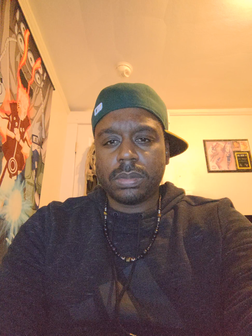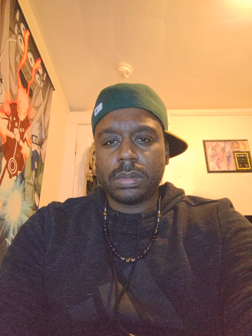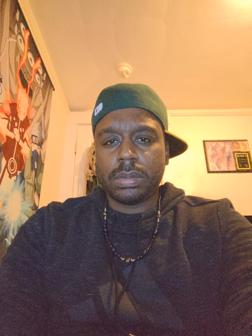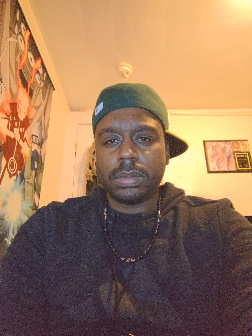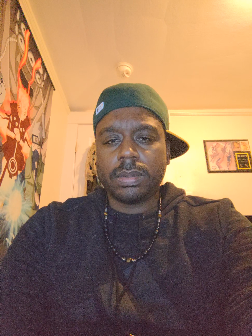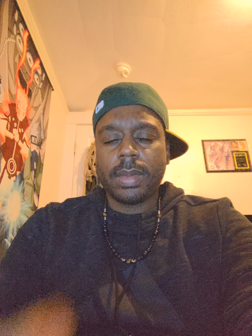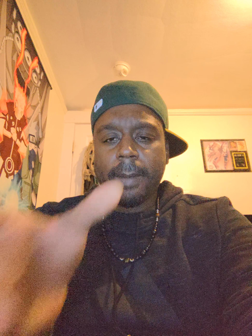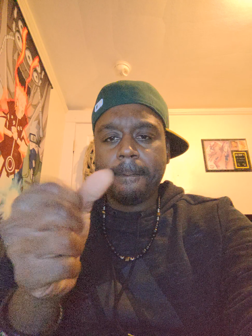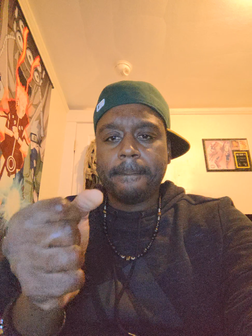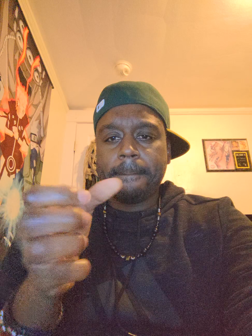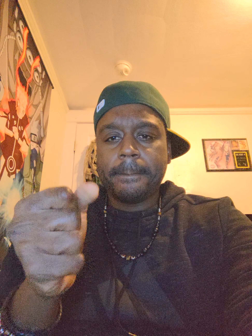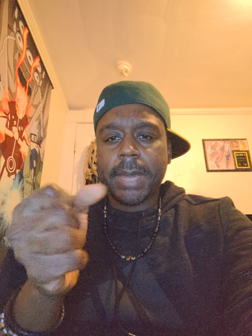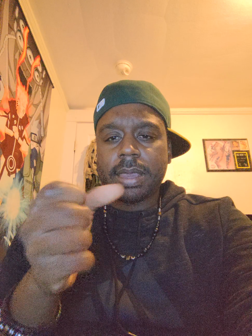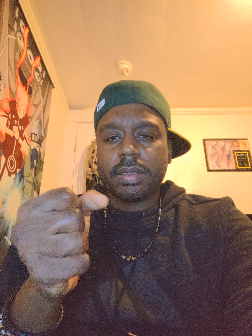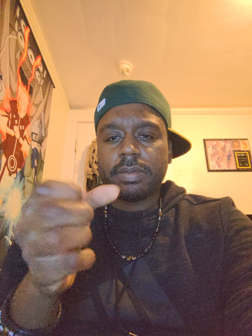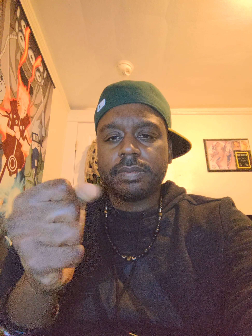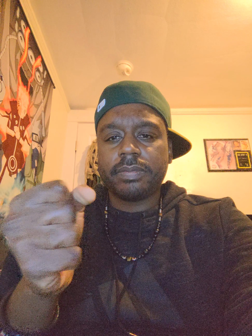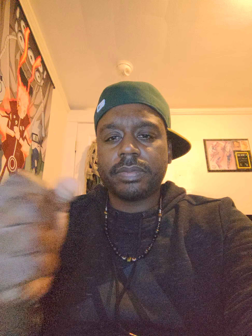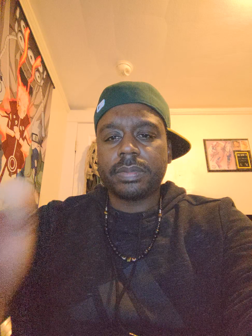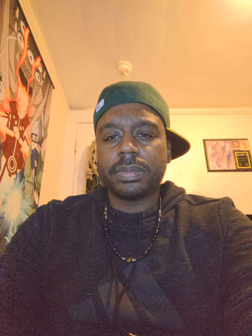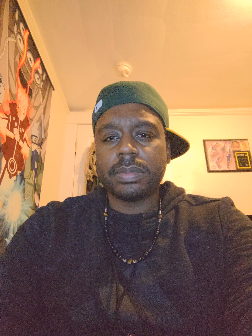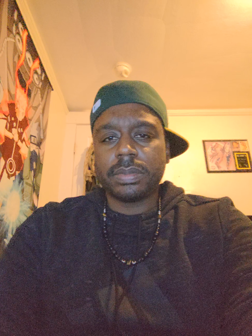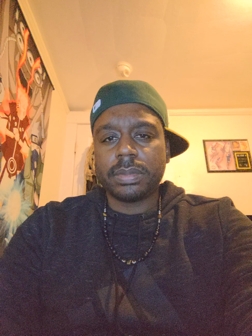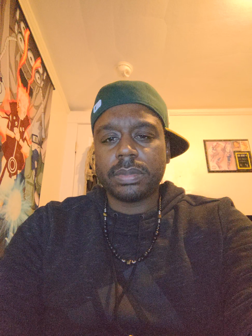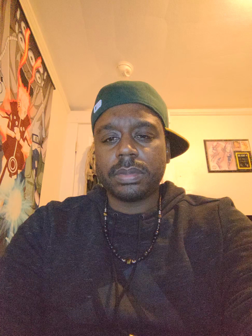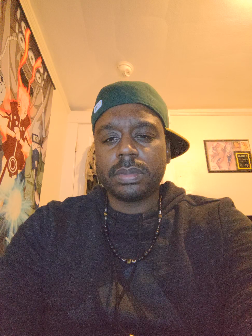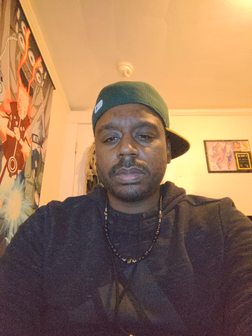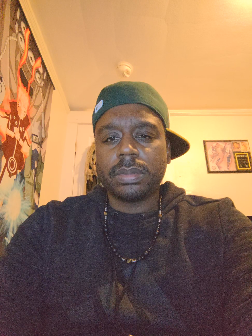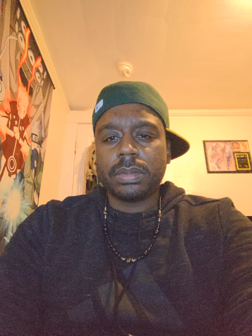milk